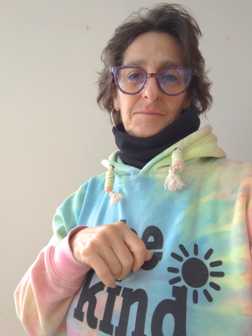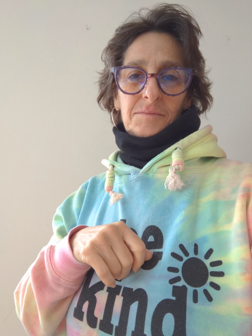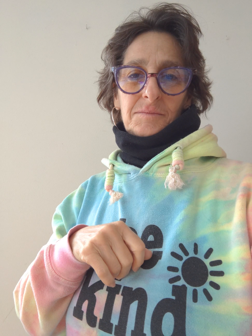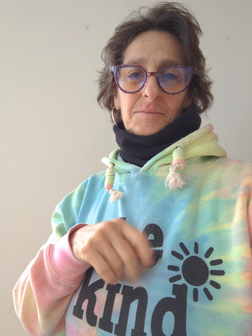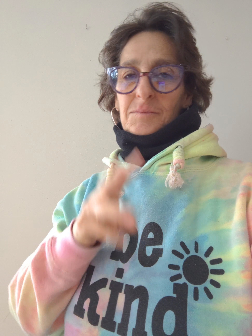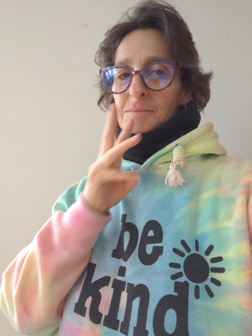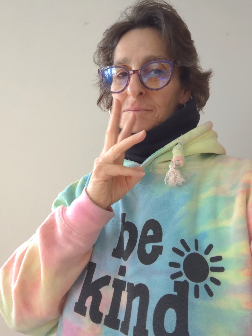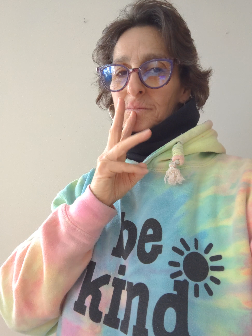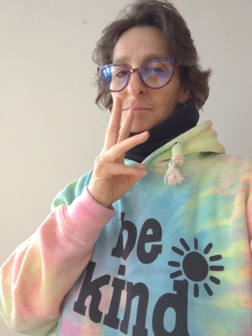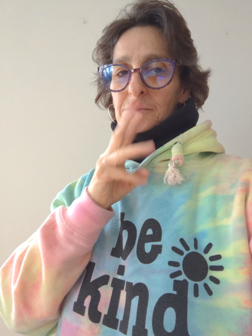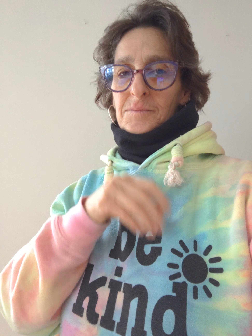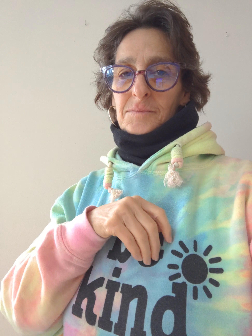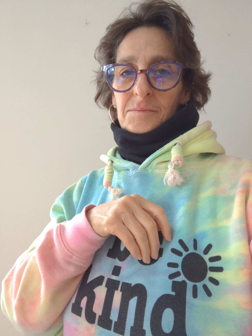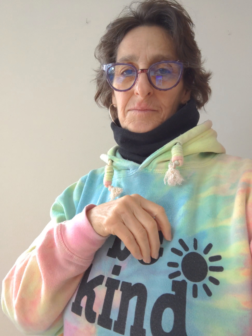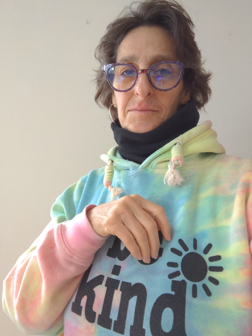water